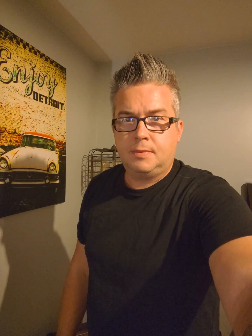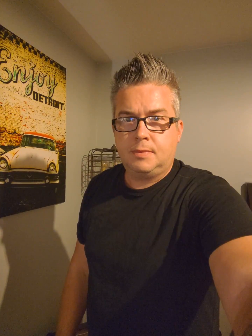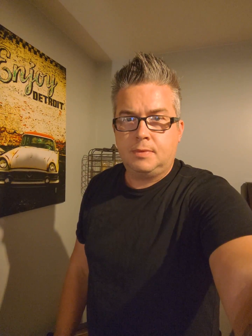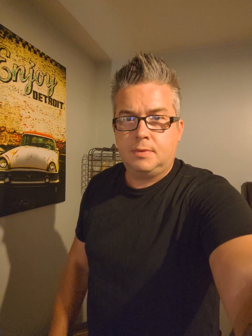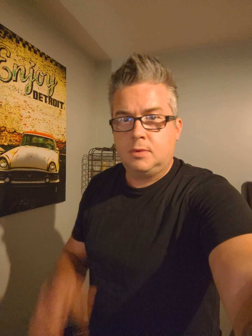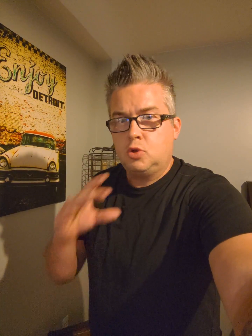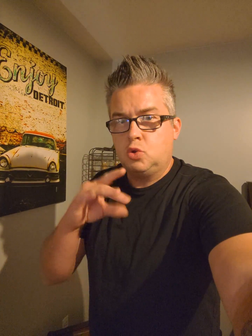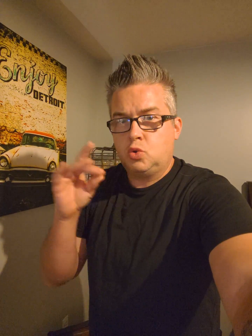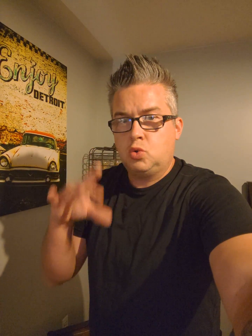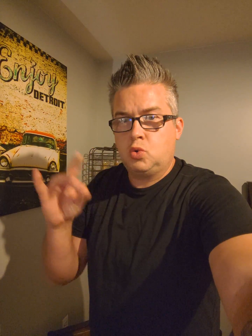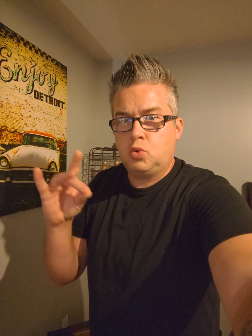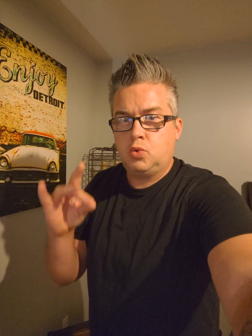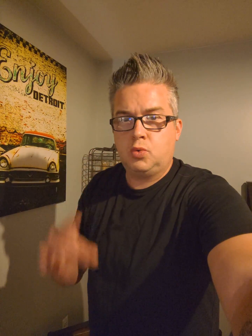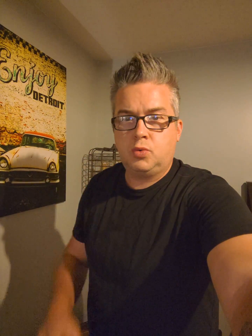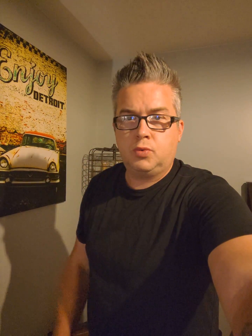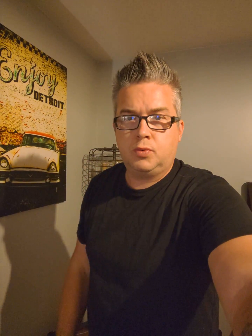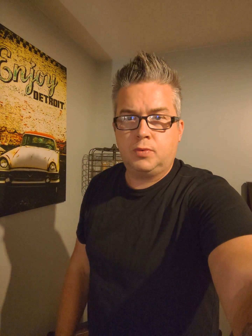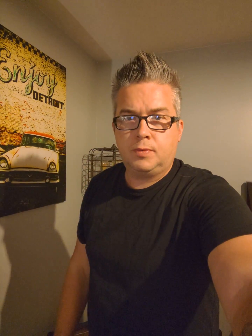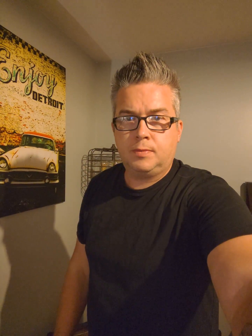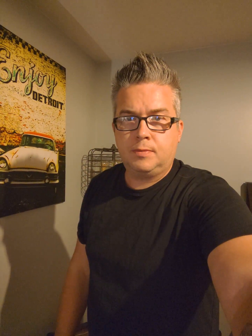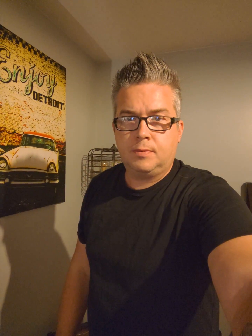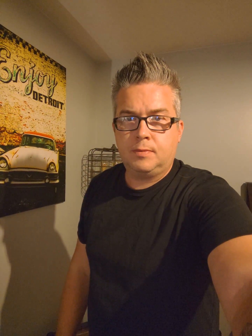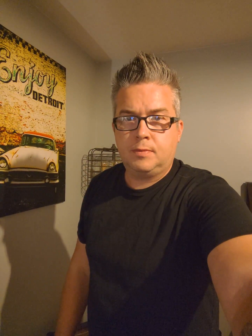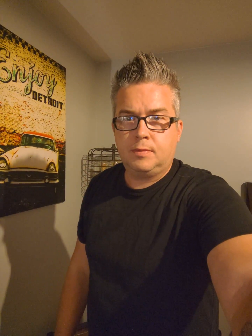choose